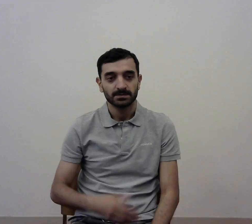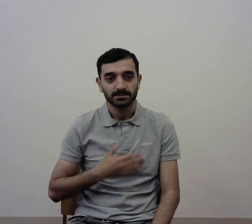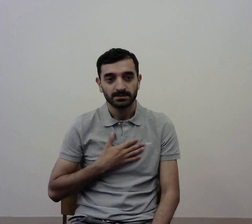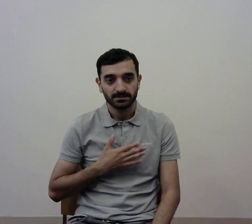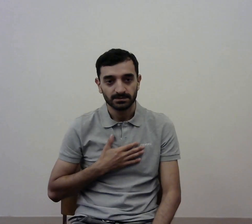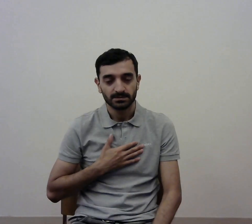mən